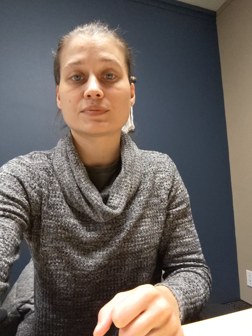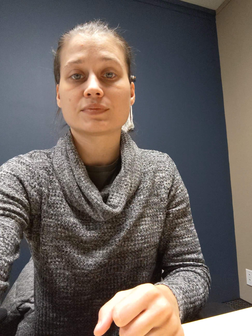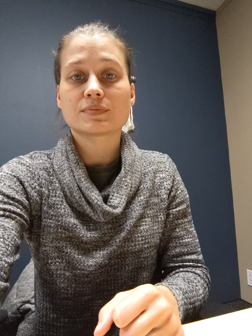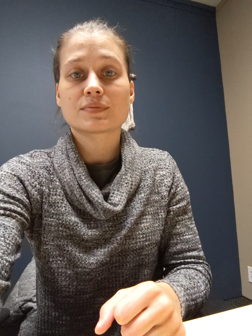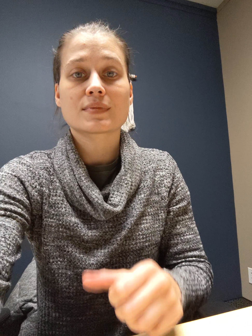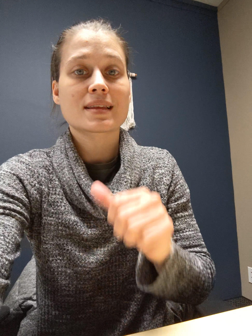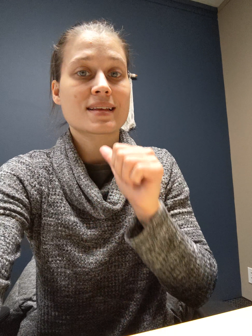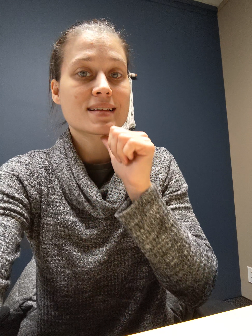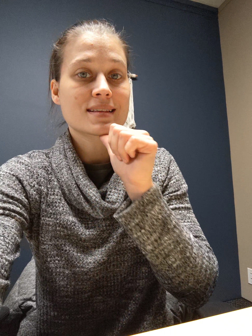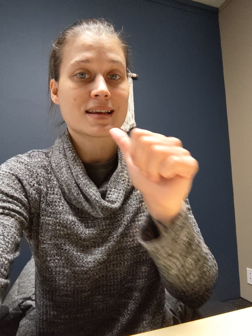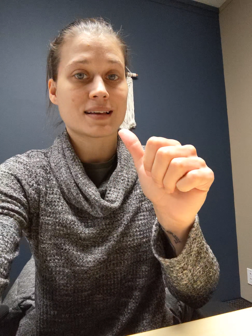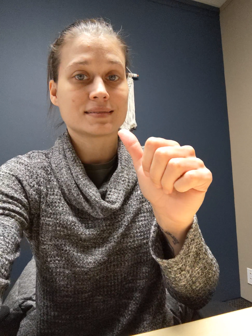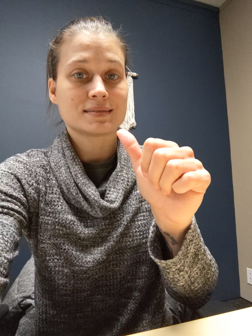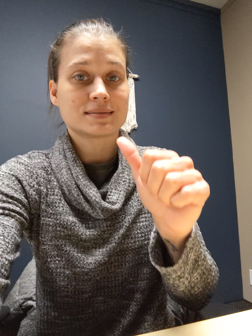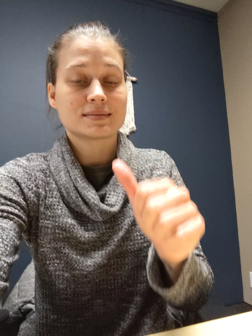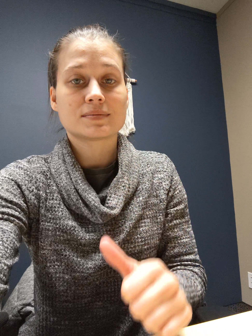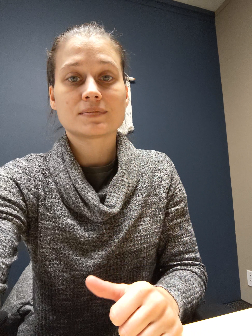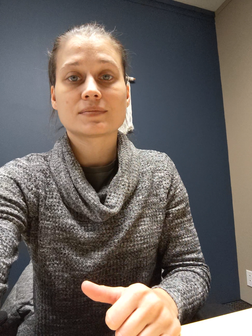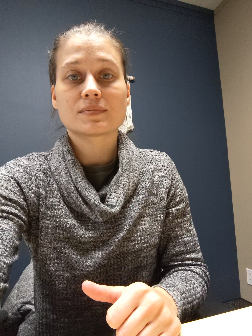not